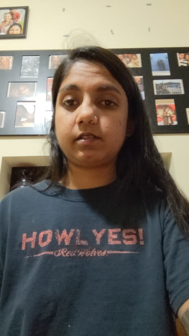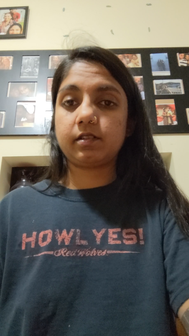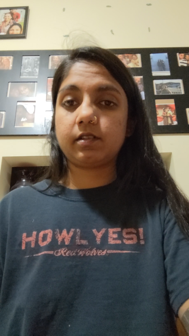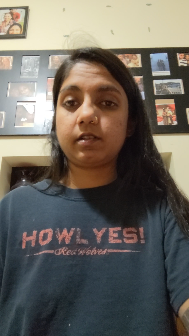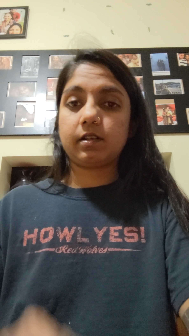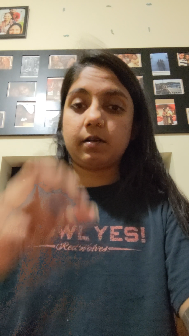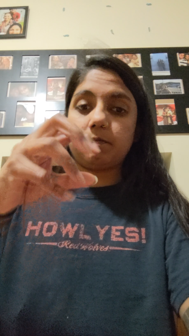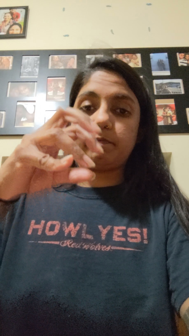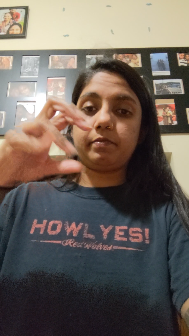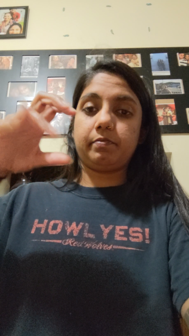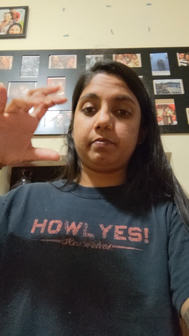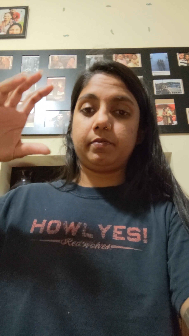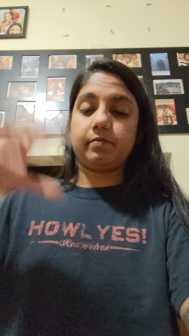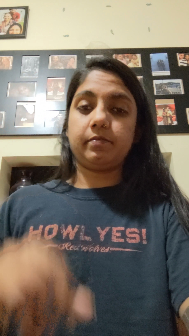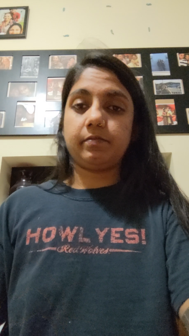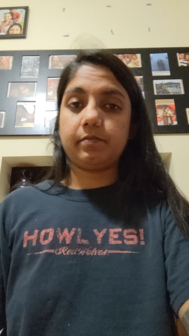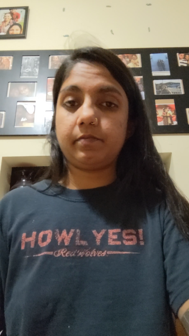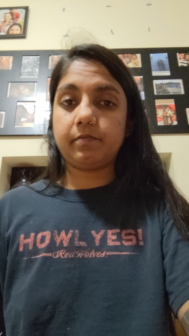bubbles